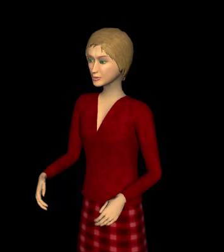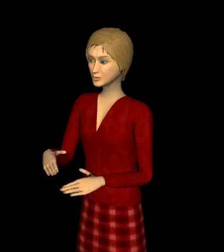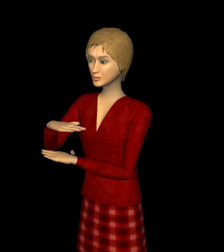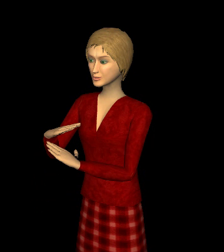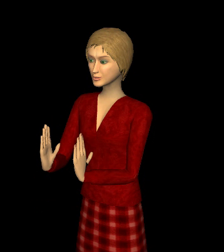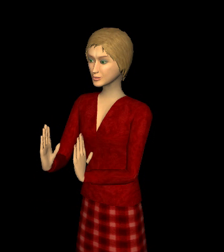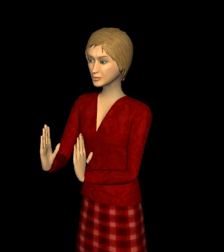مربع